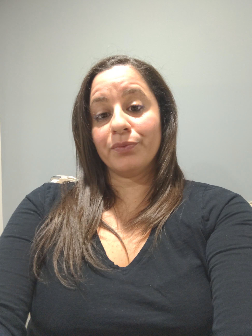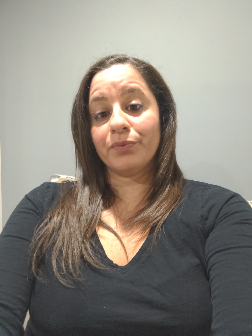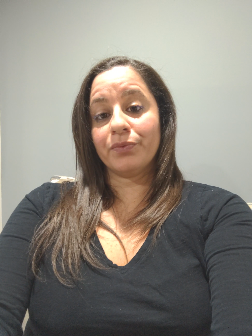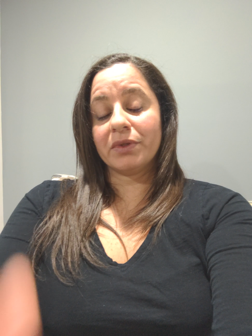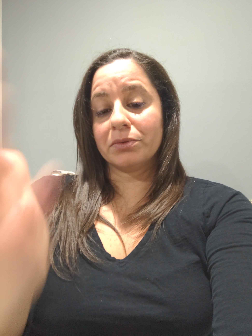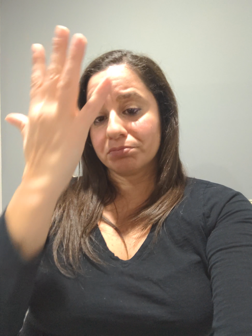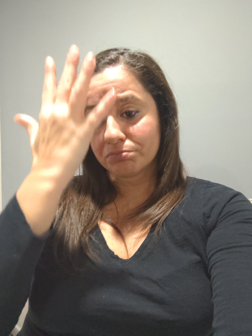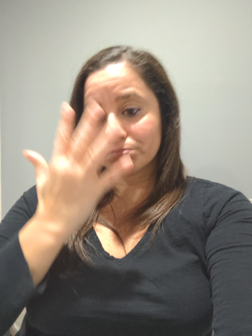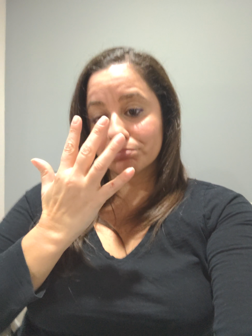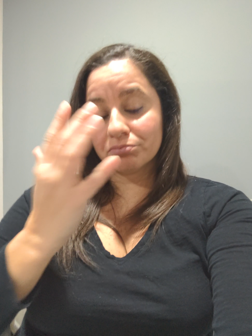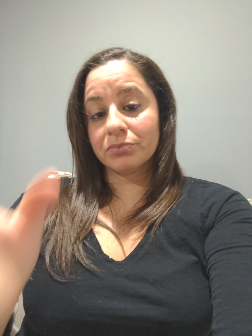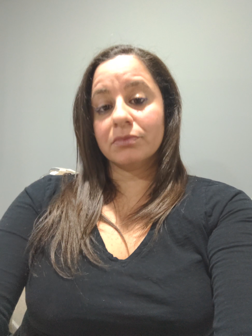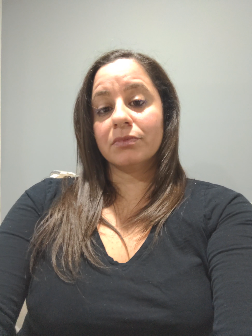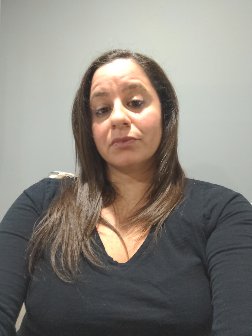sad